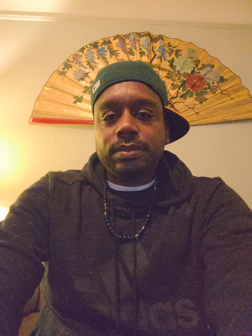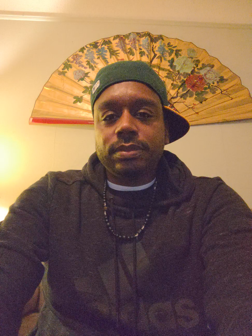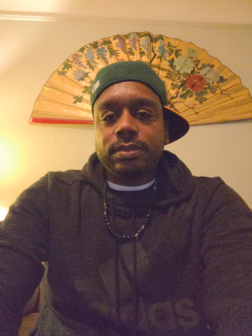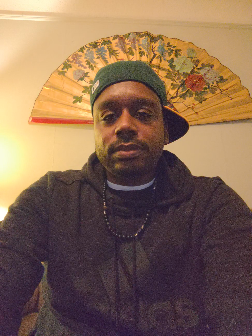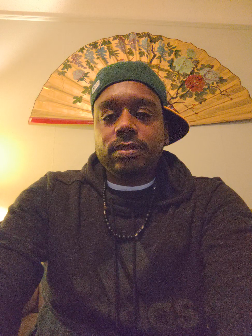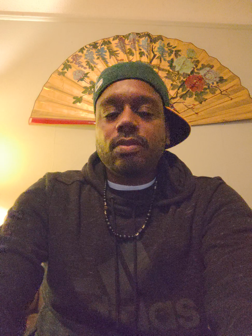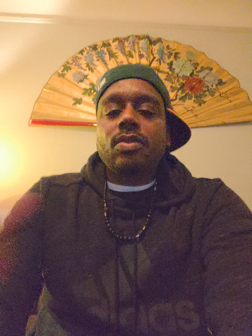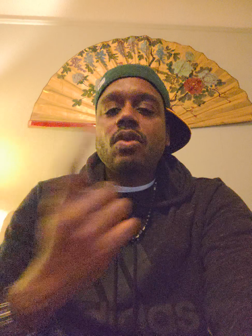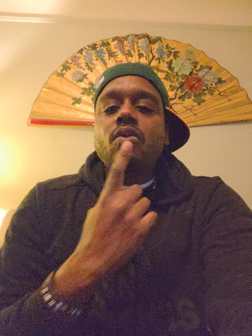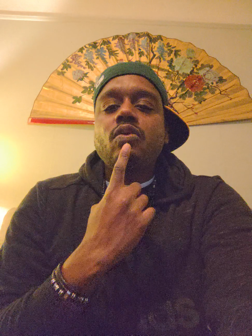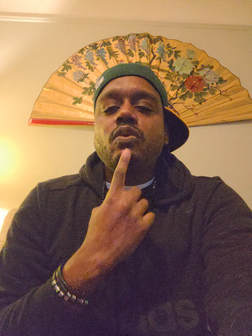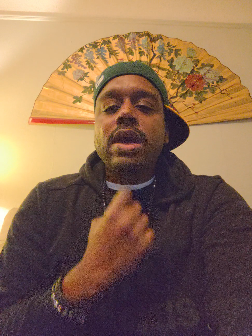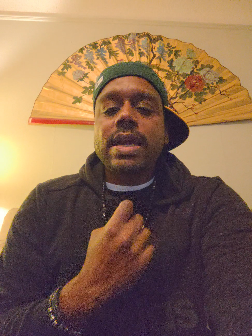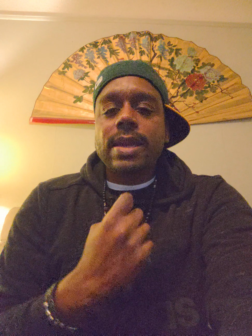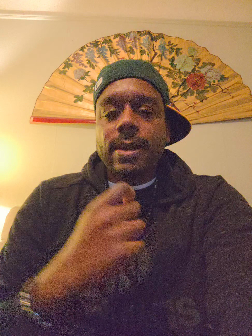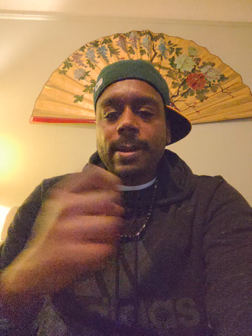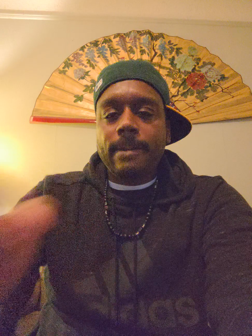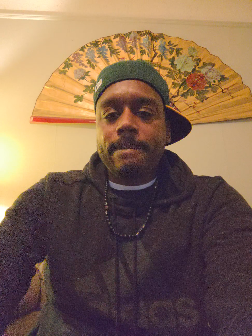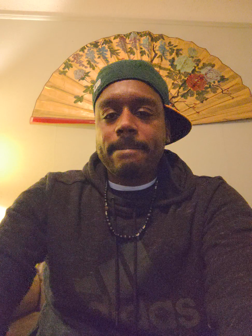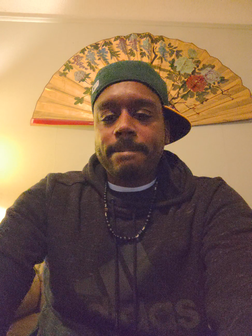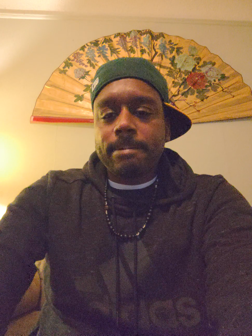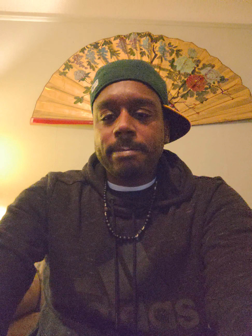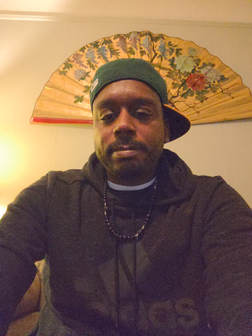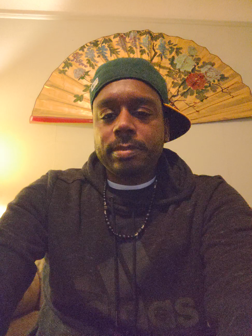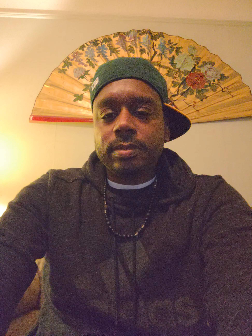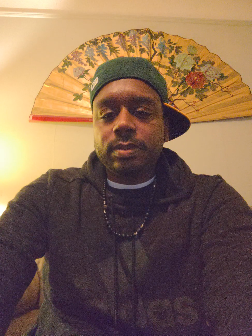red